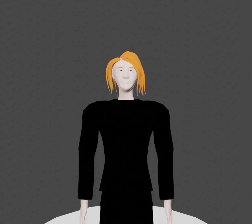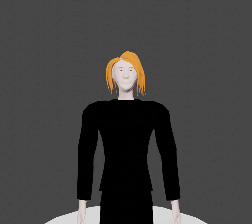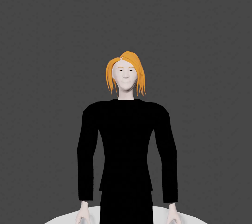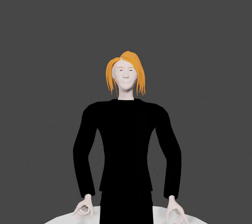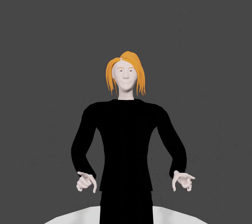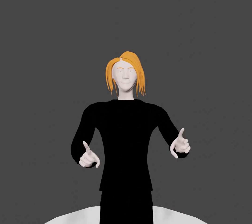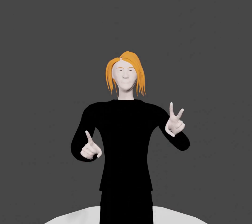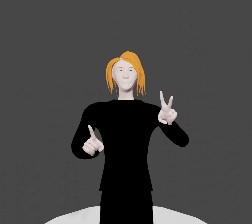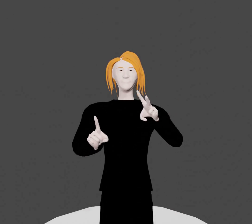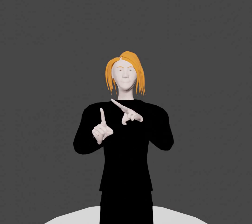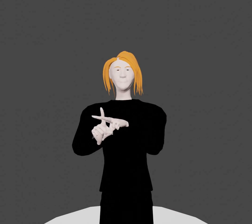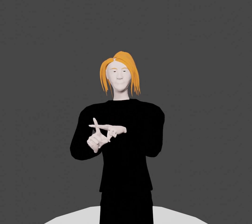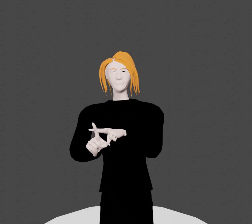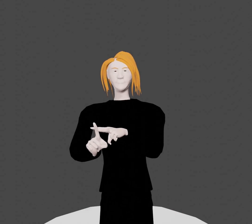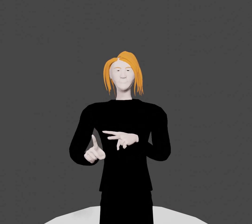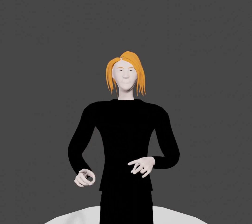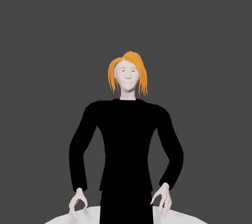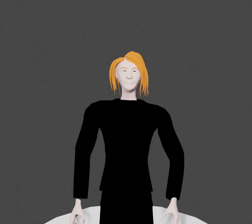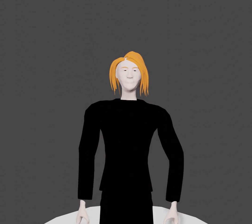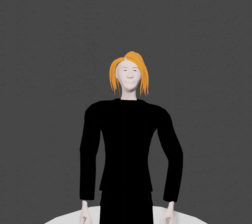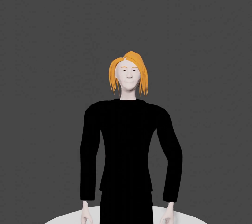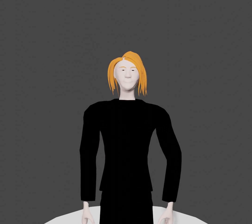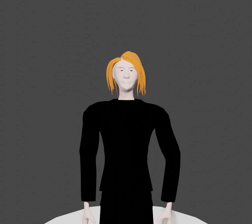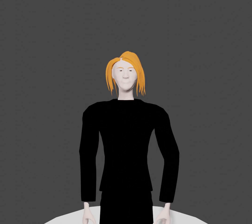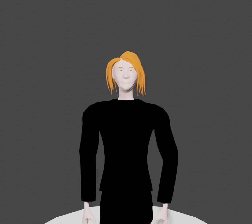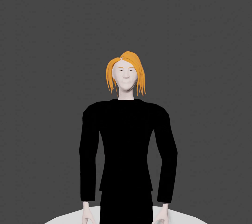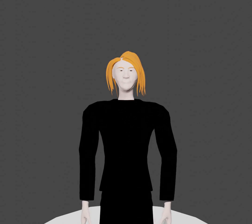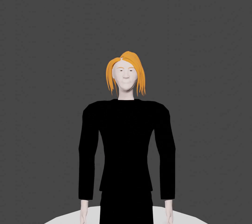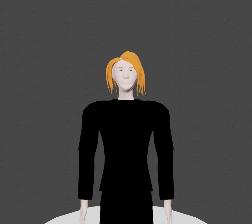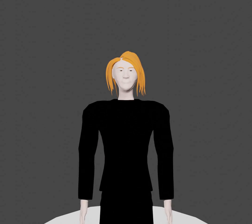Assign